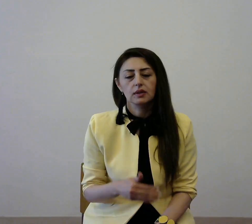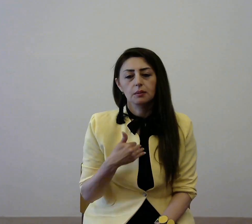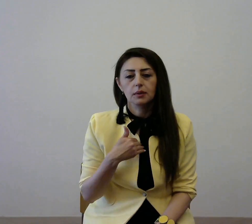mən